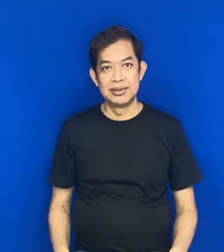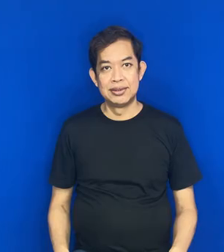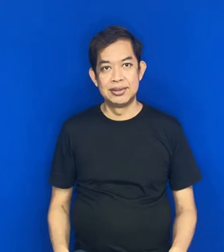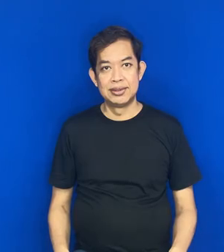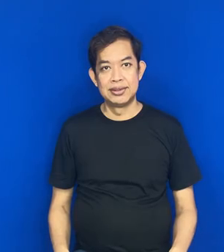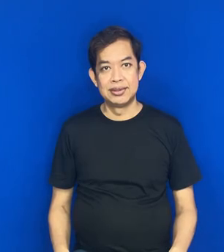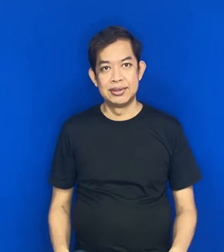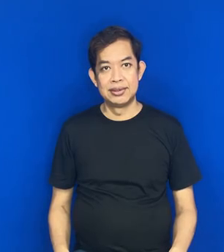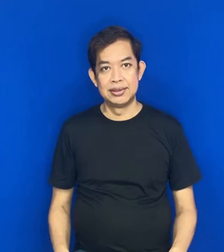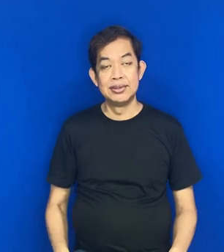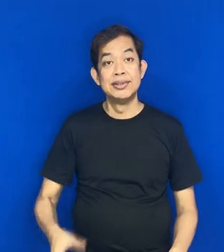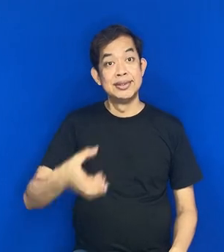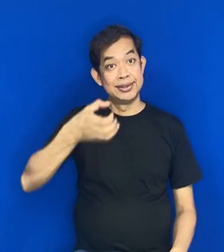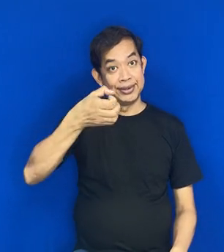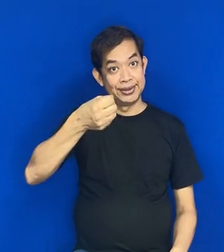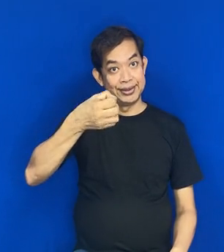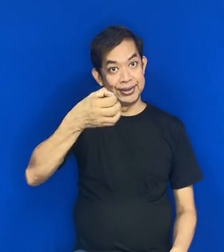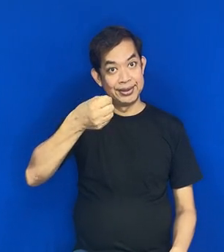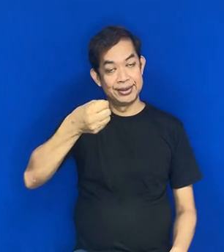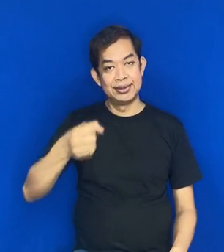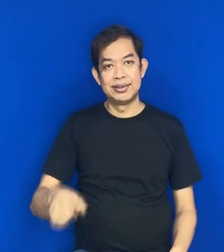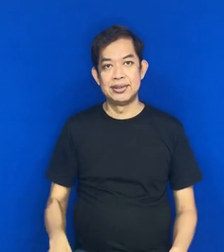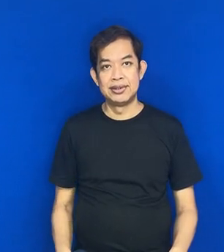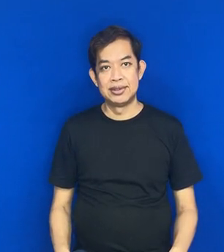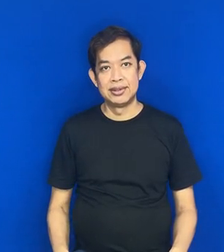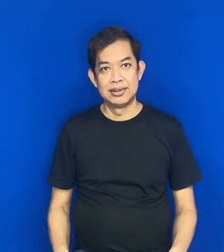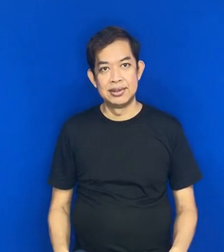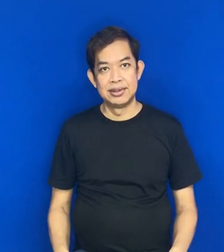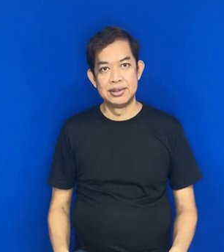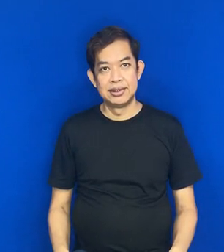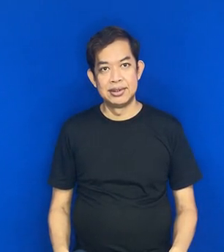milk